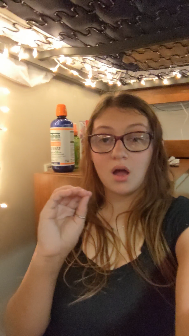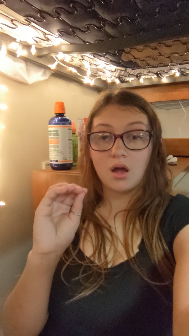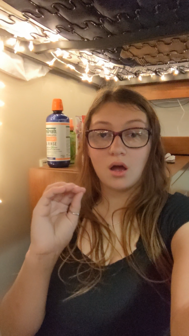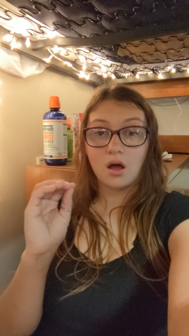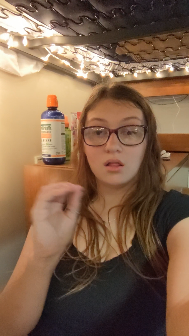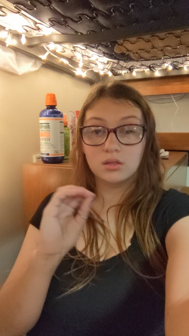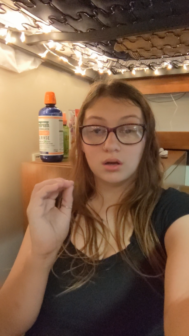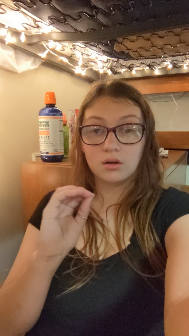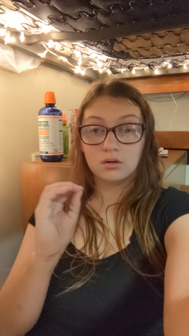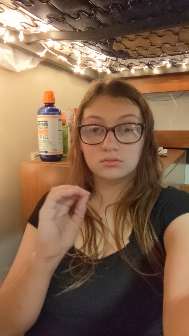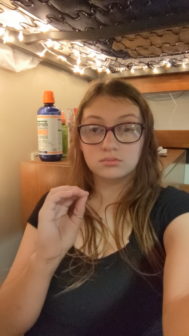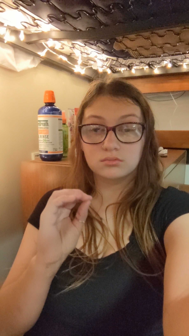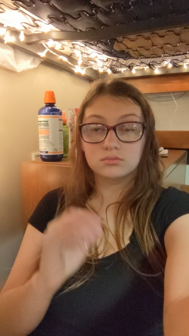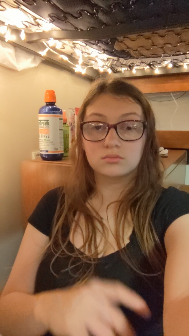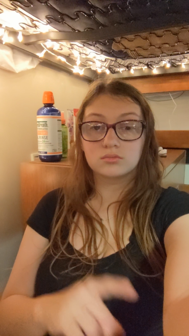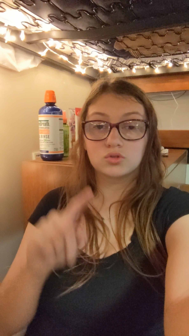none